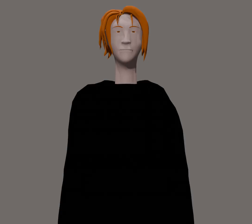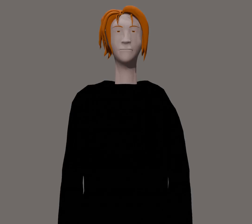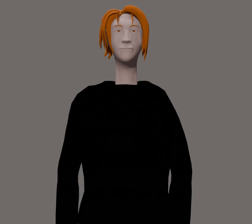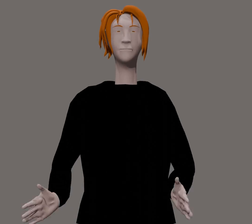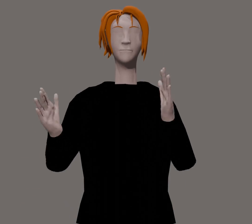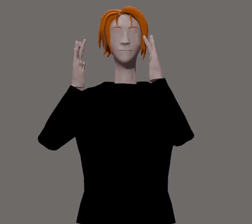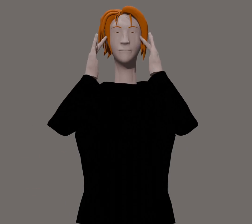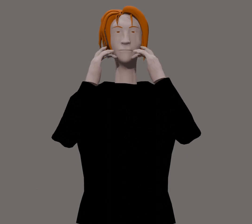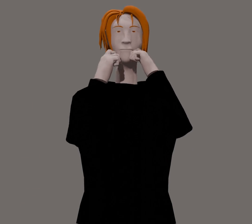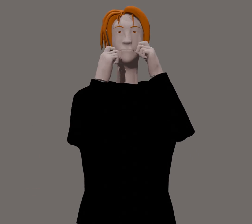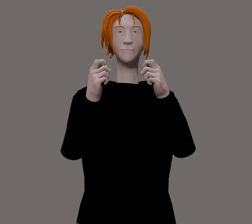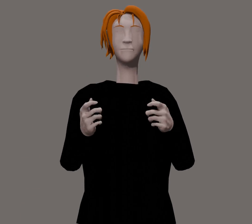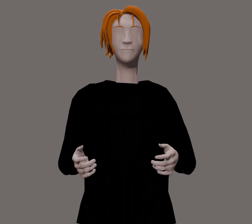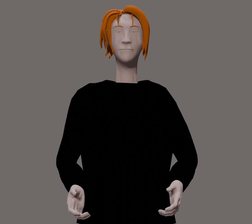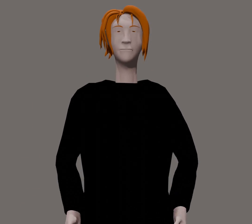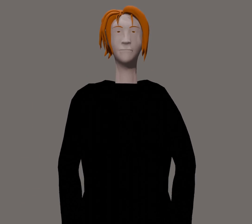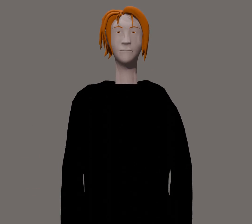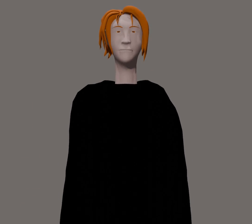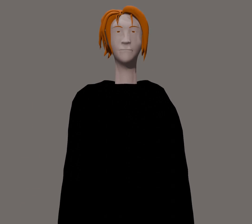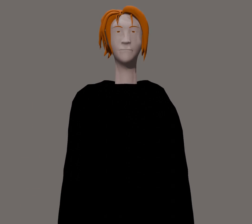Clean Shaven